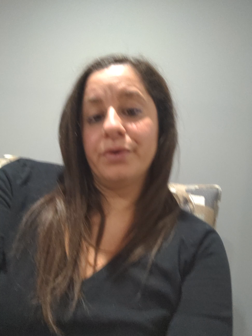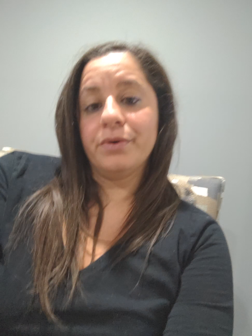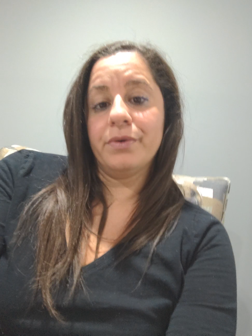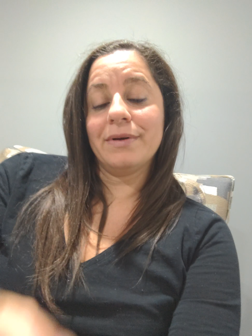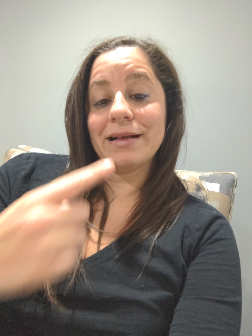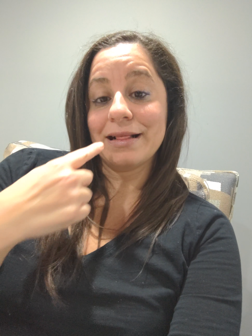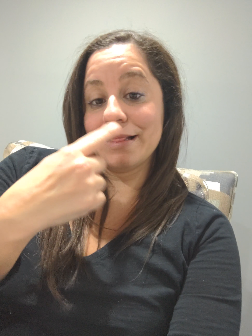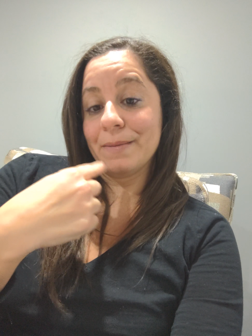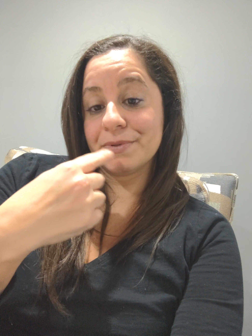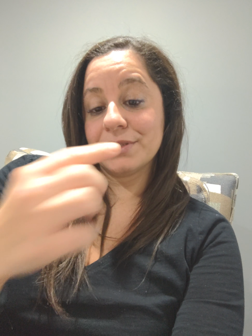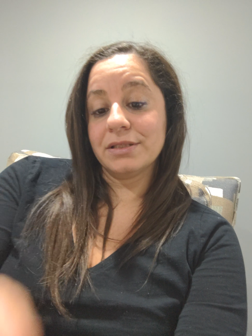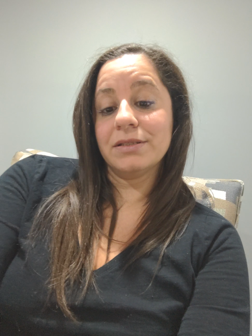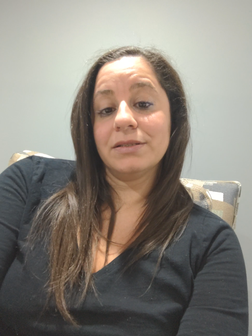lips